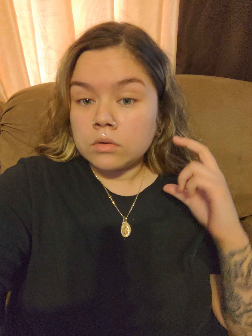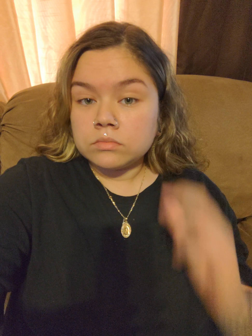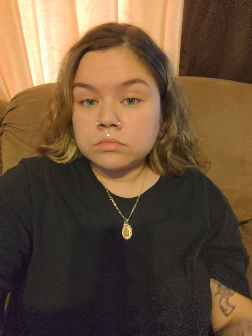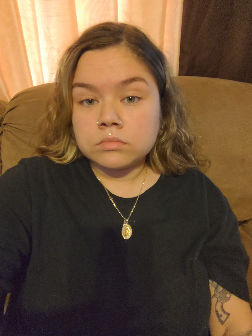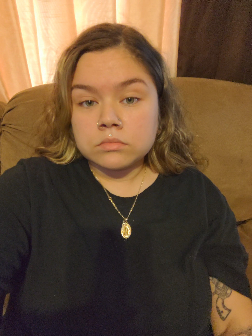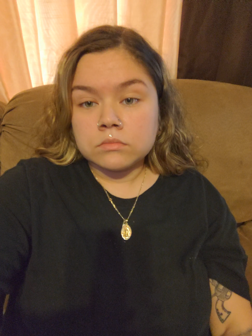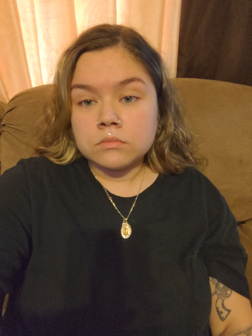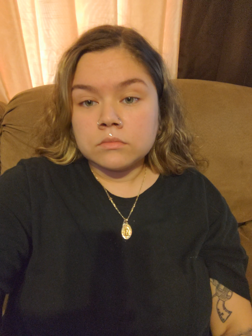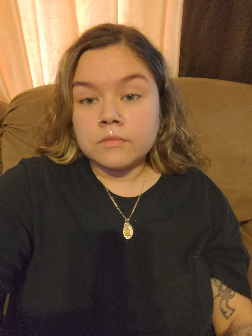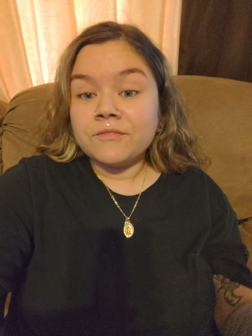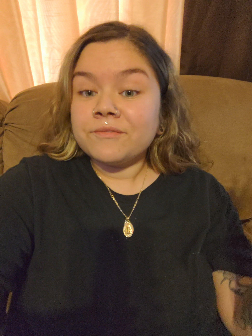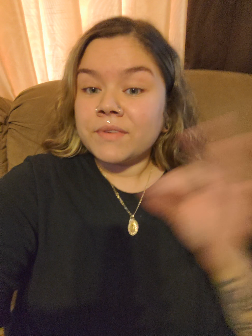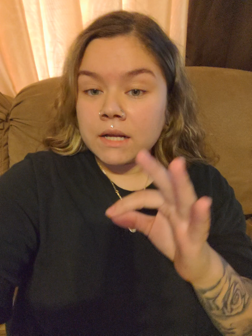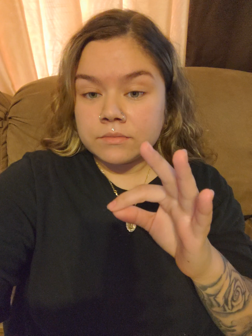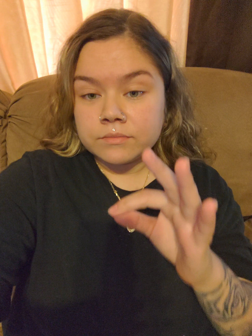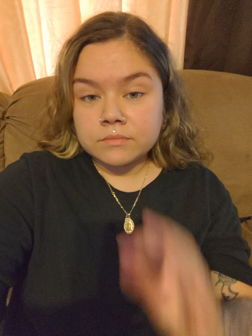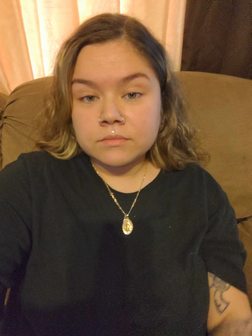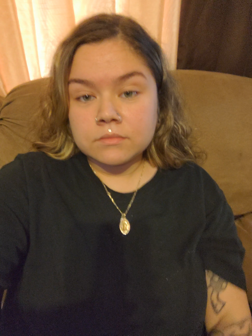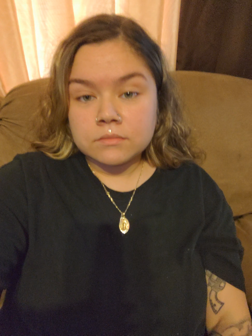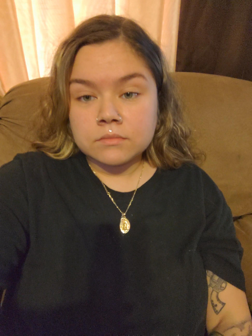fit